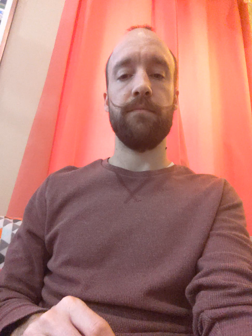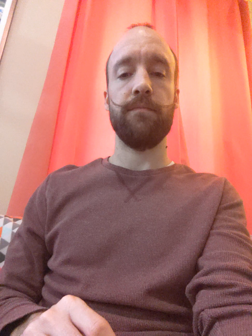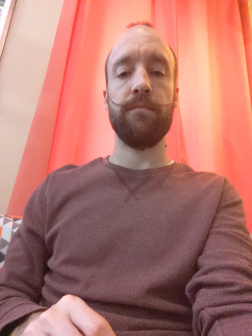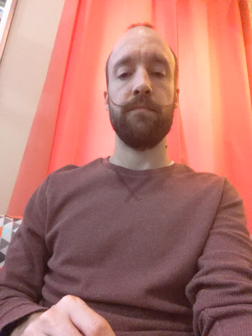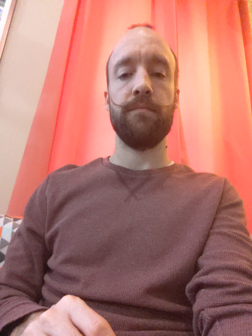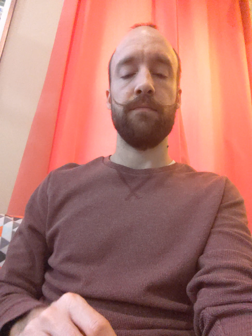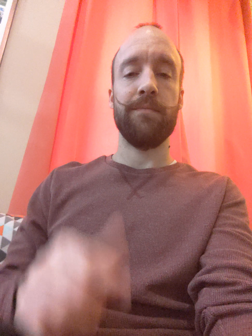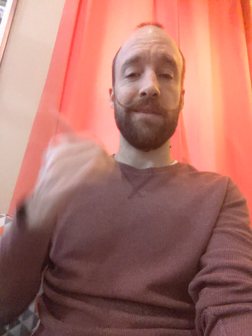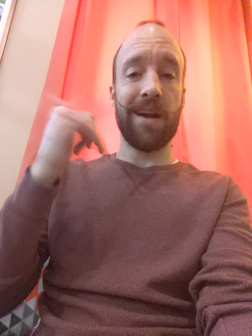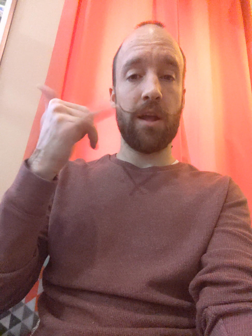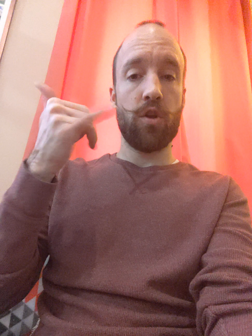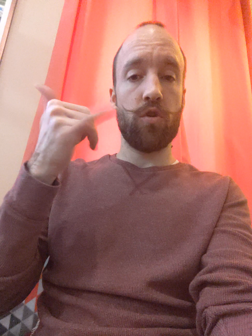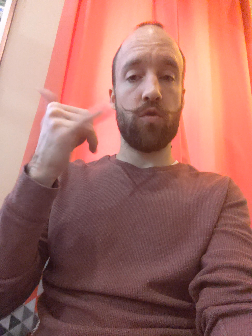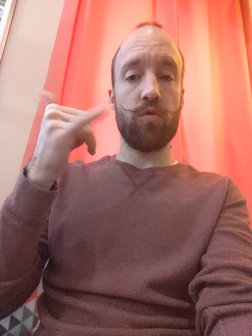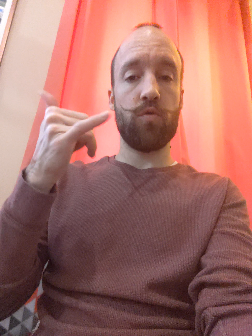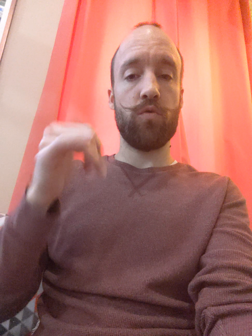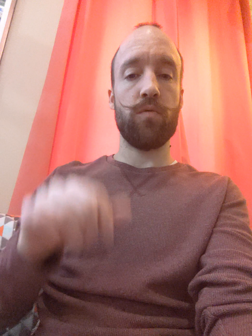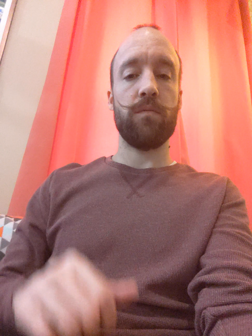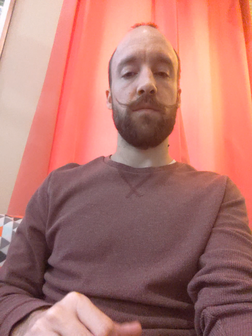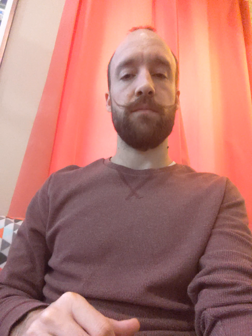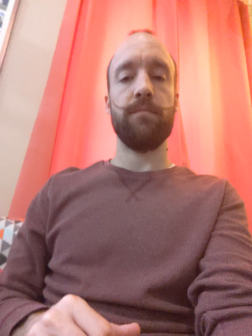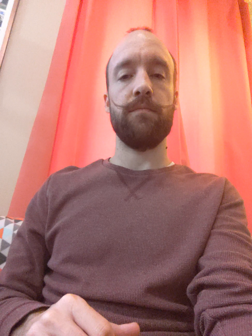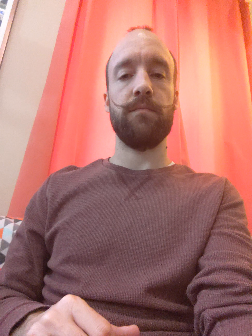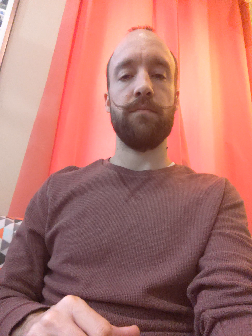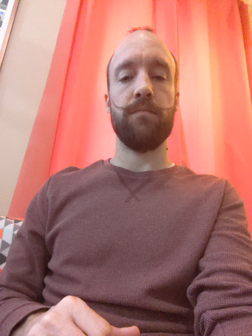yellow